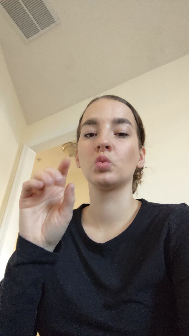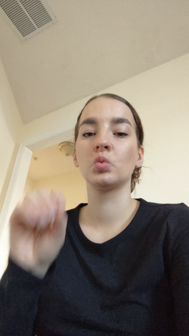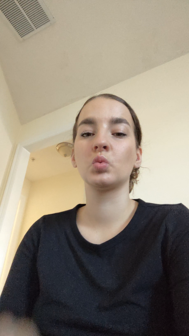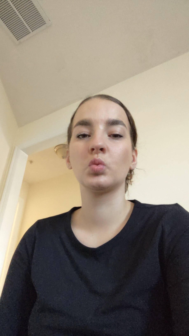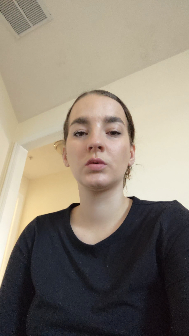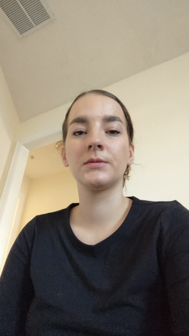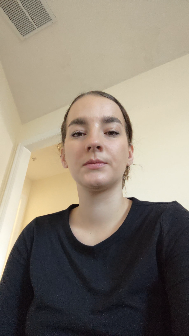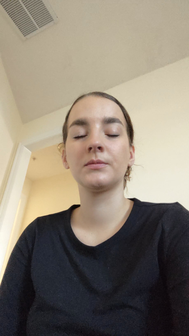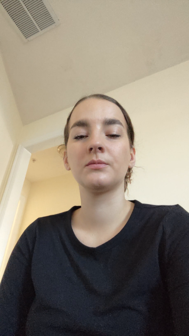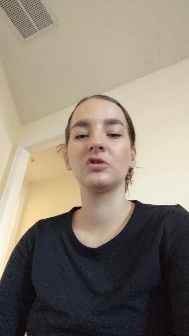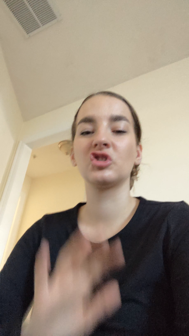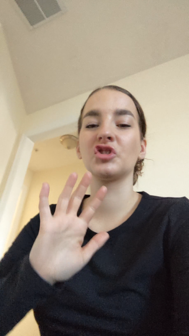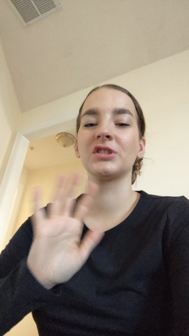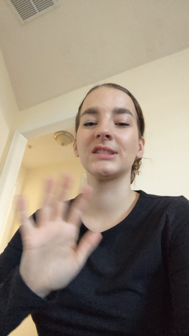cheese